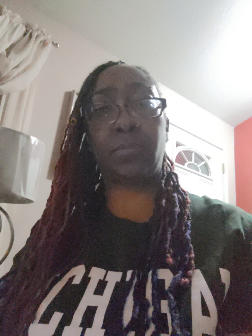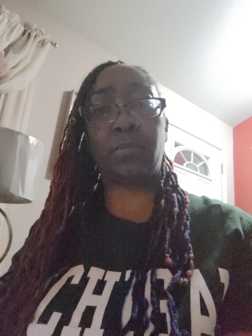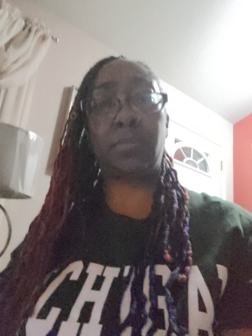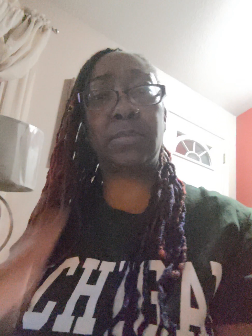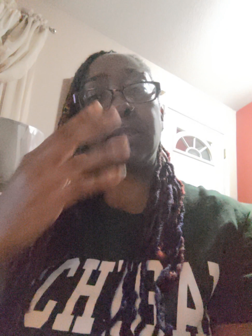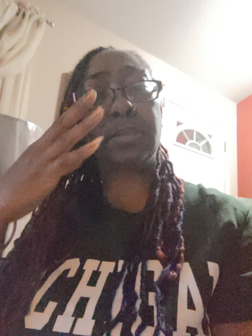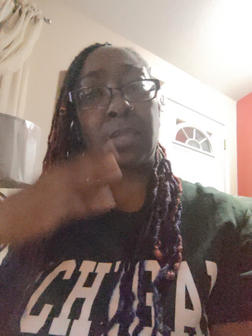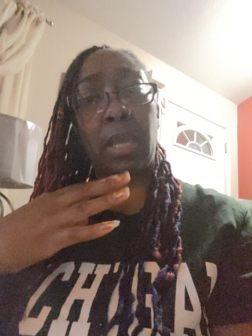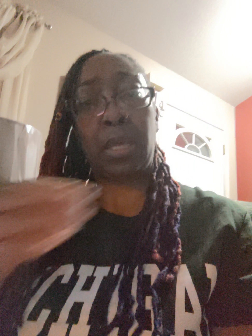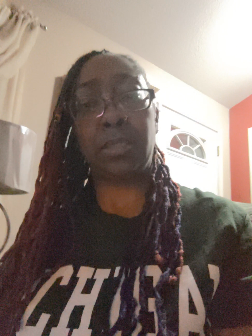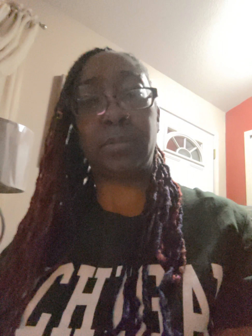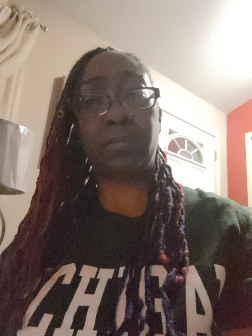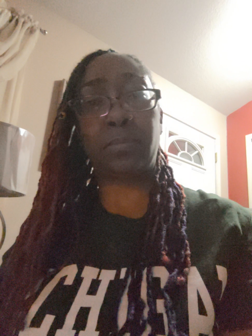sad